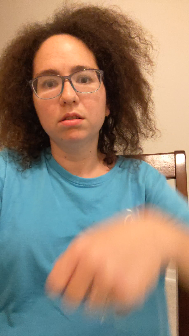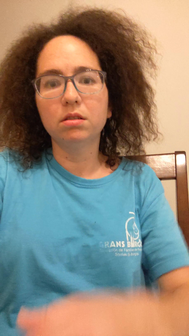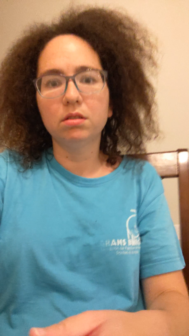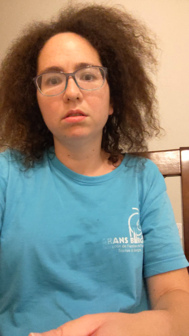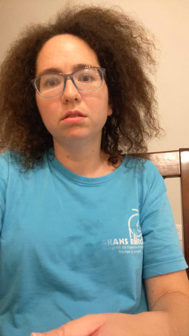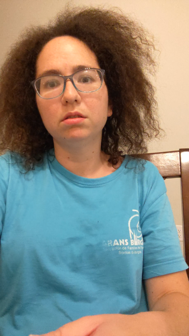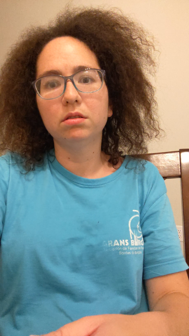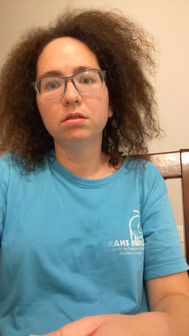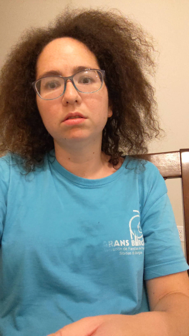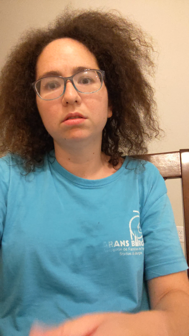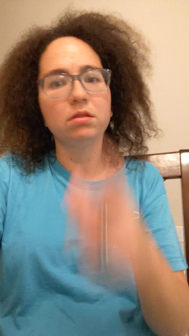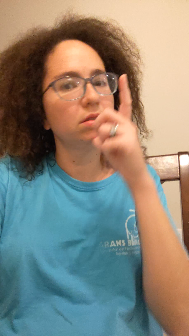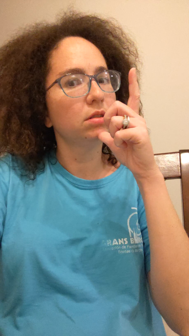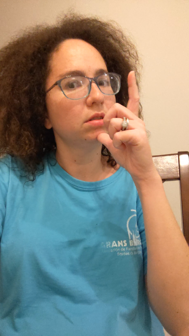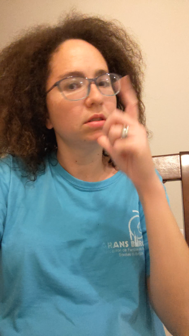lunch